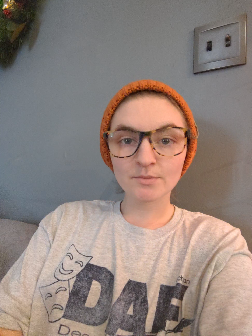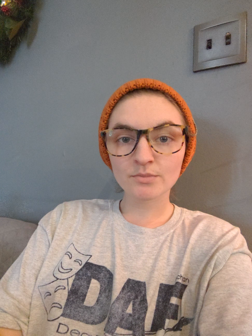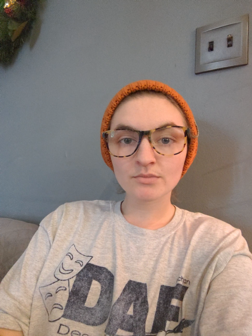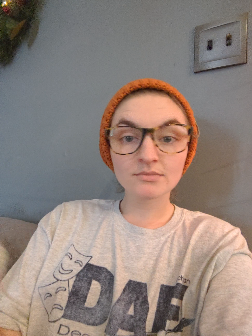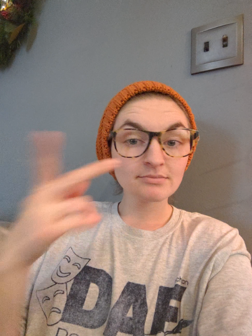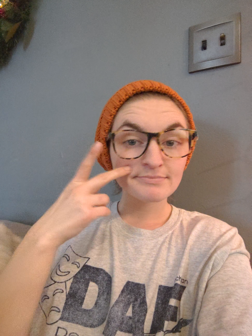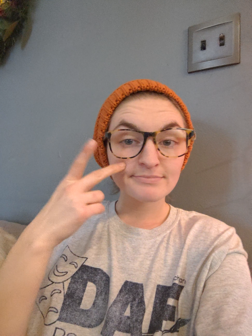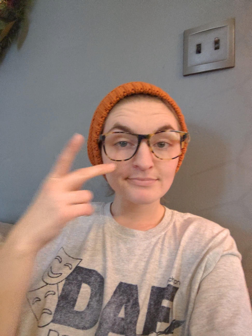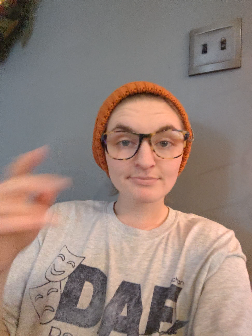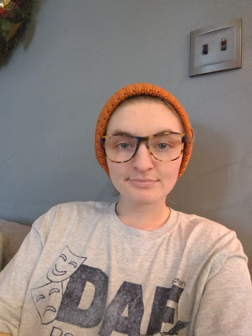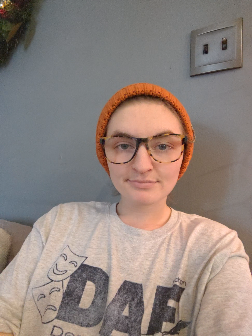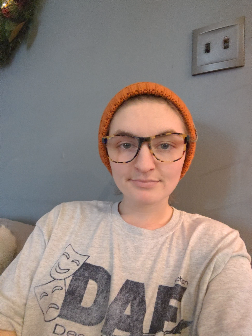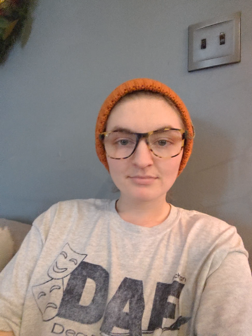see